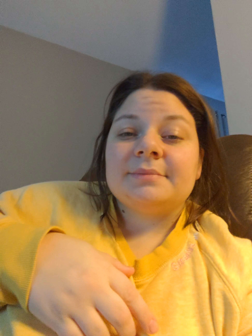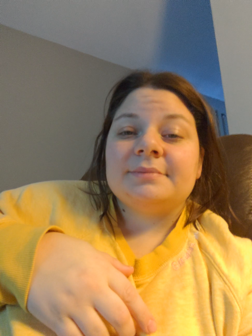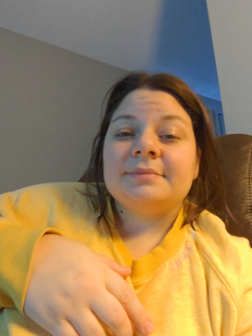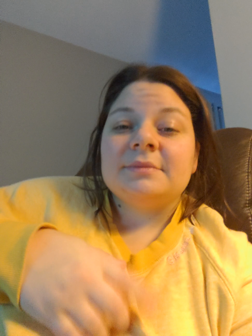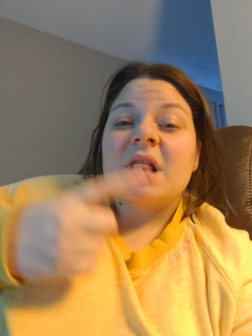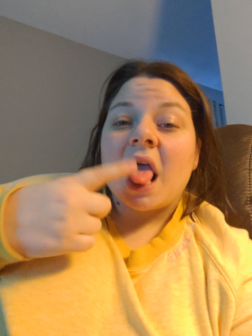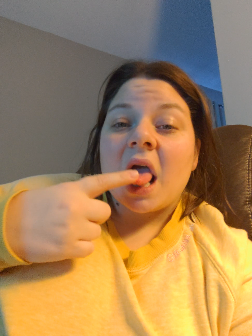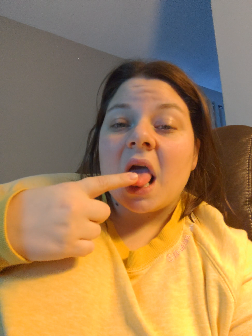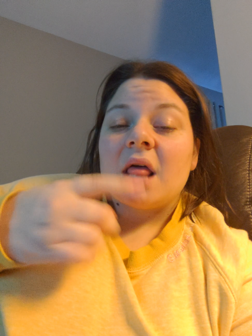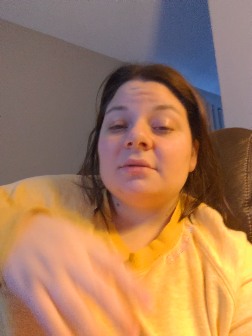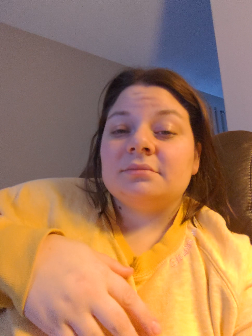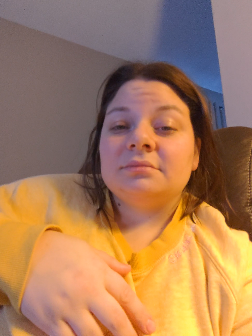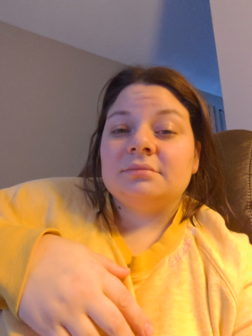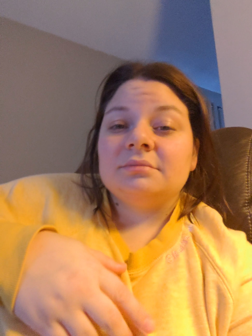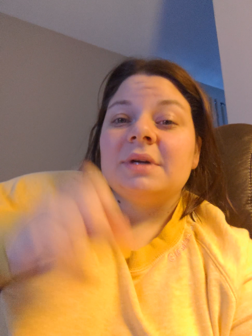tongue